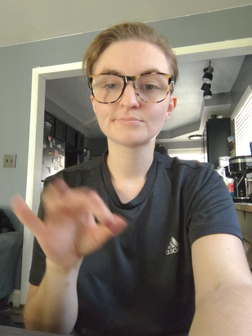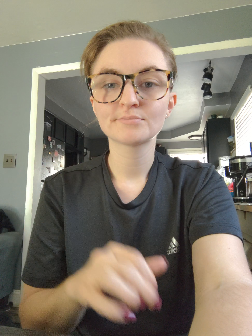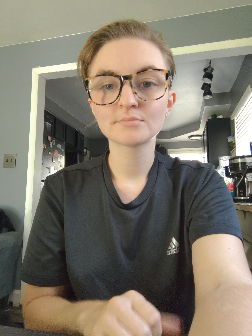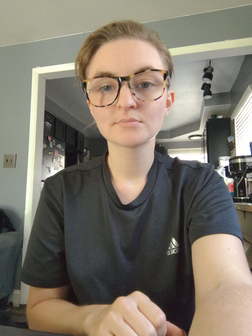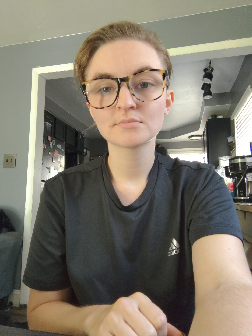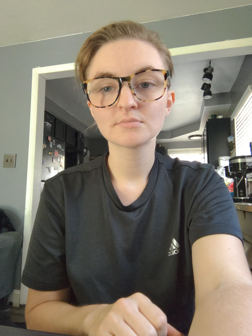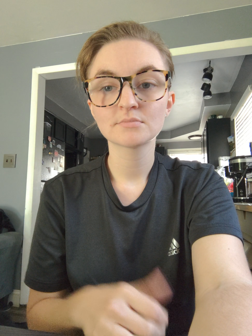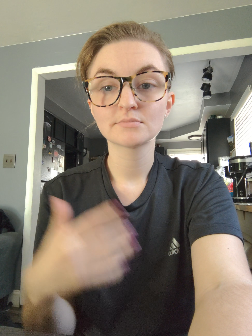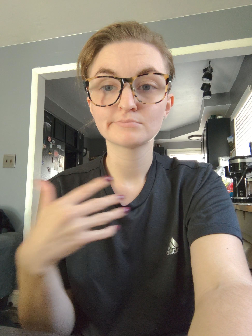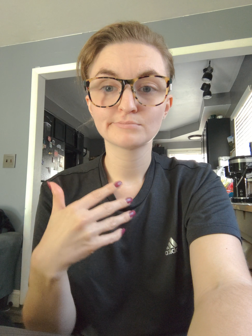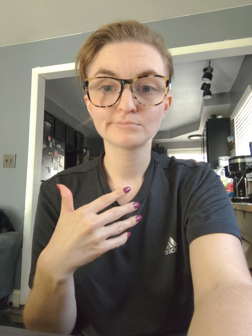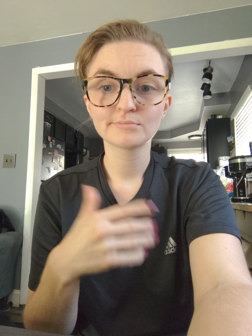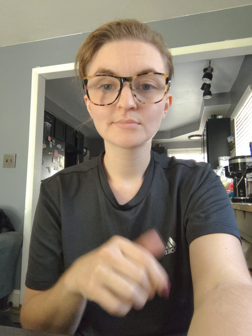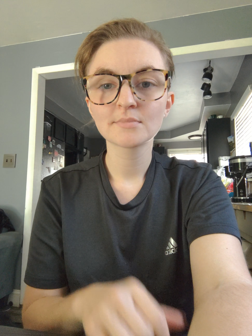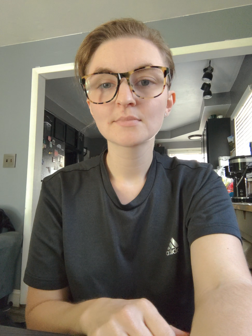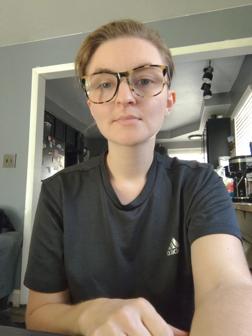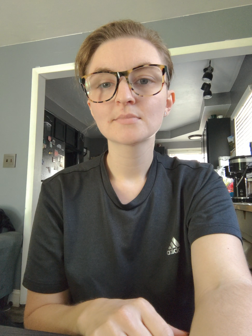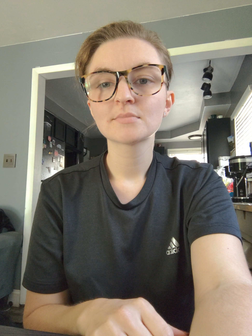scared